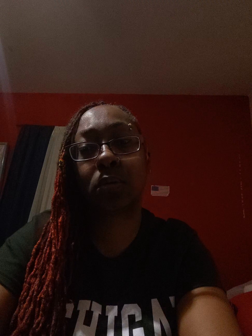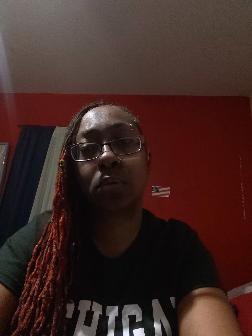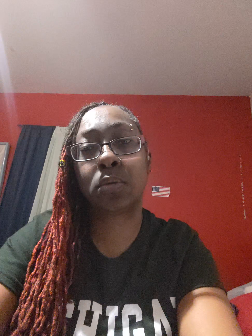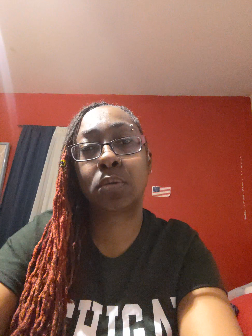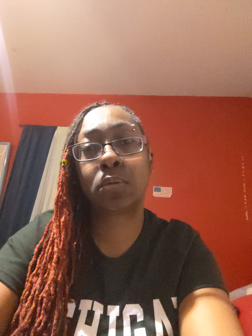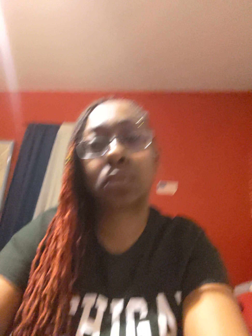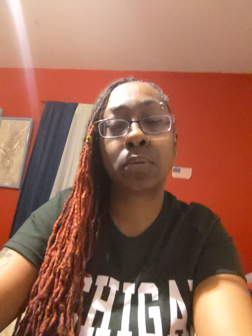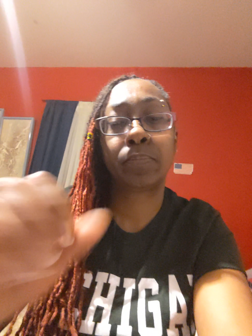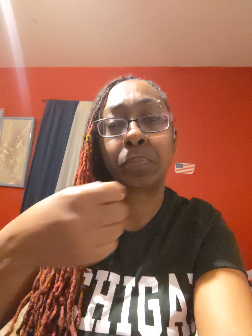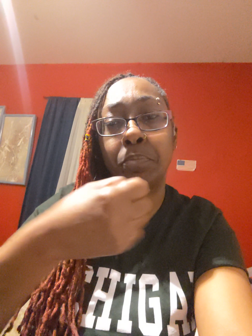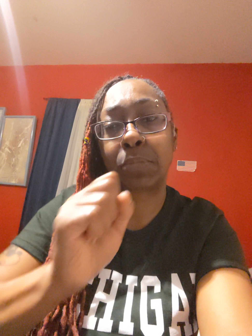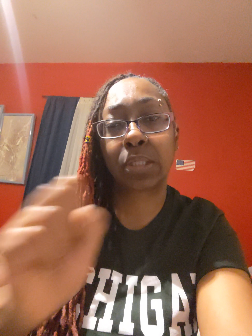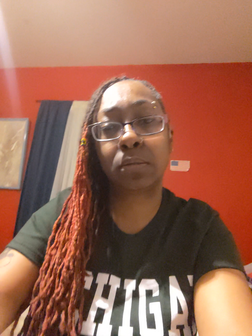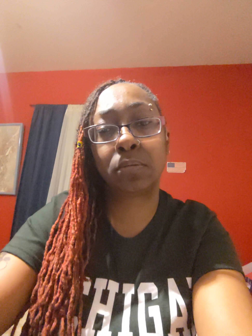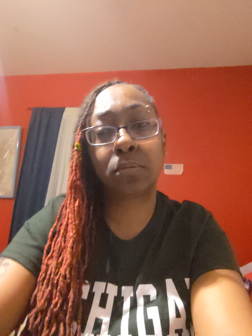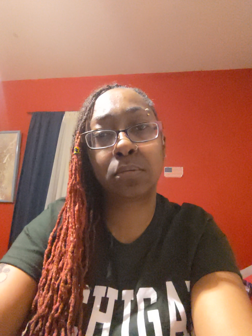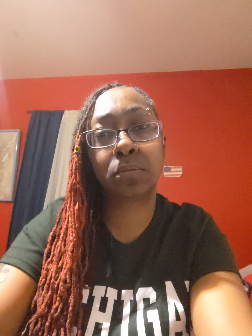make